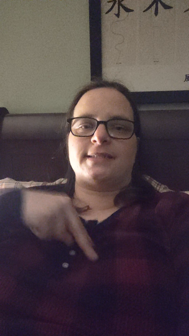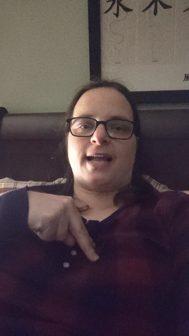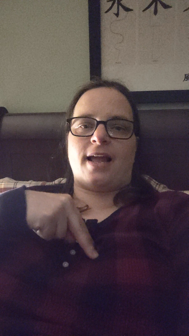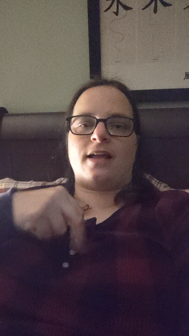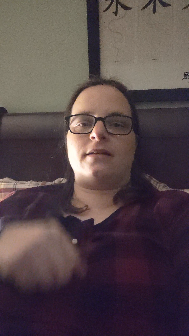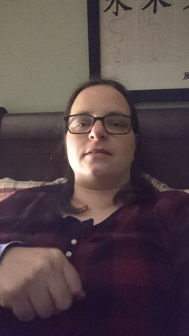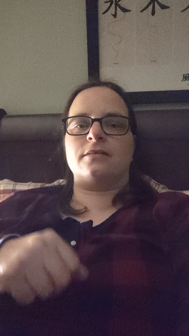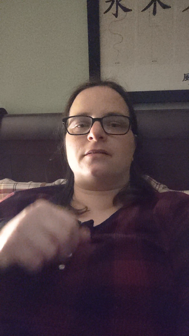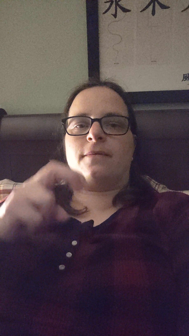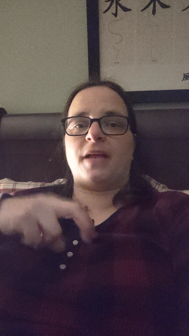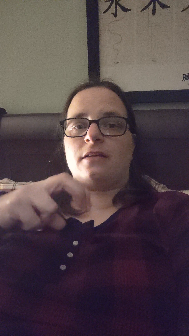potato